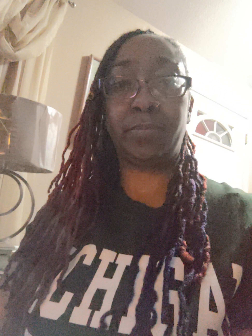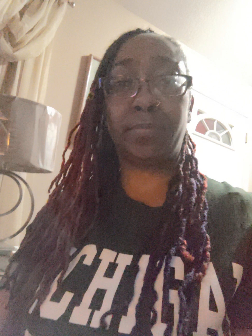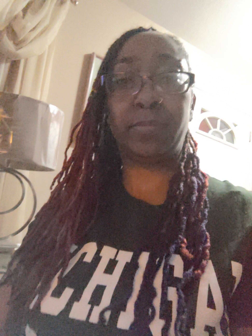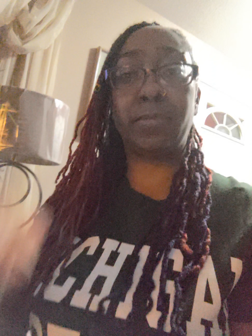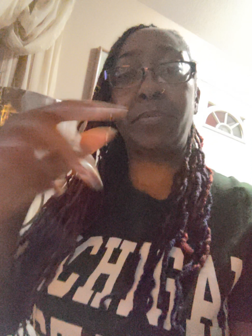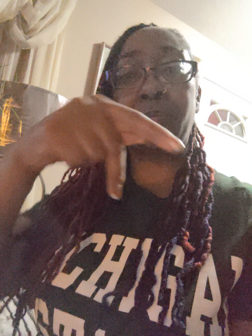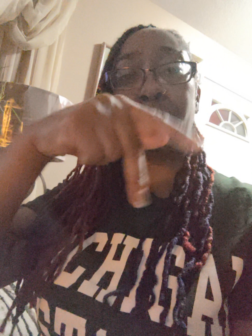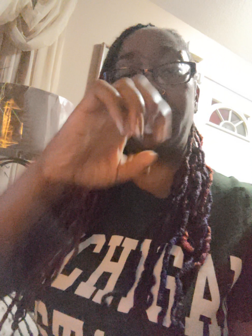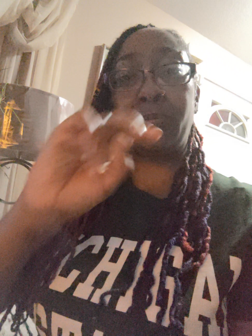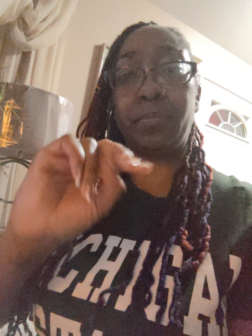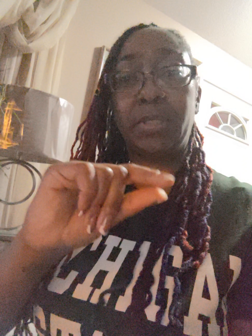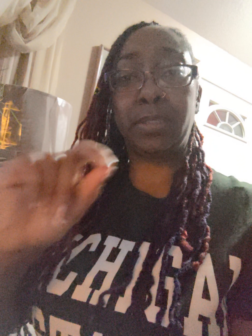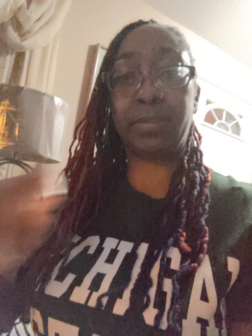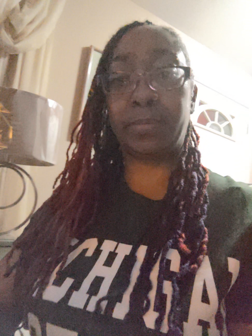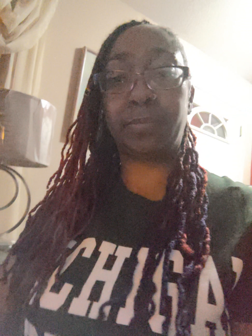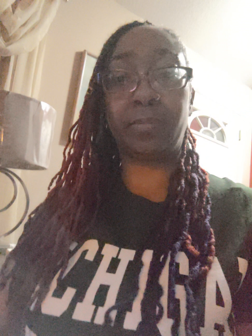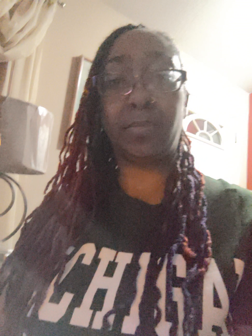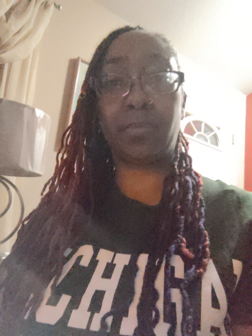pen